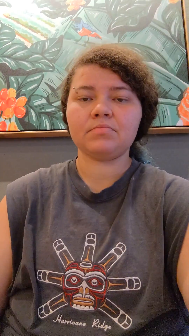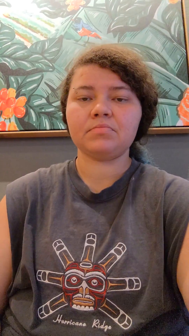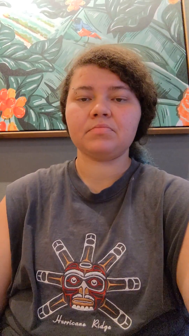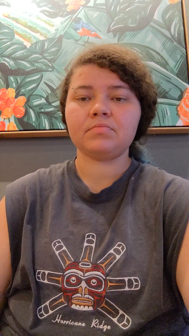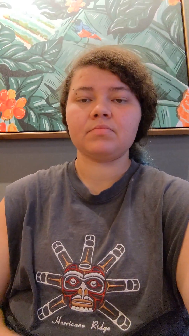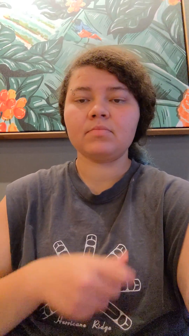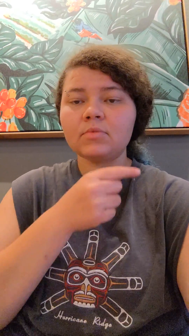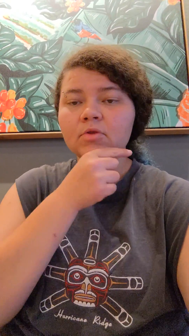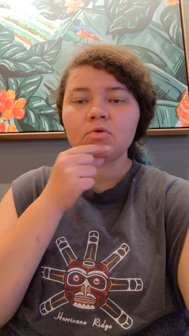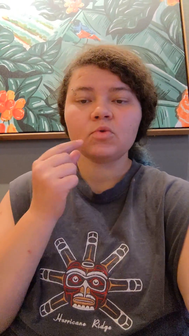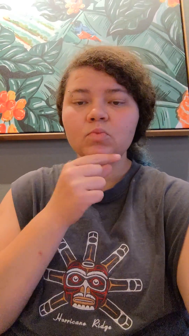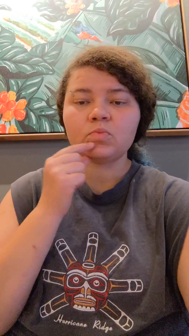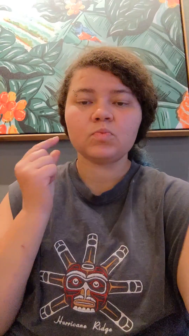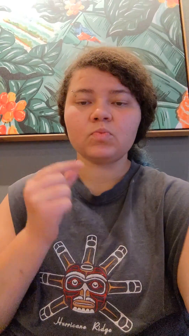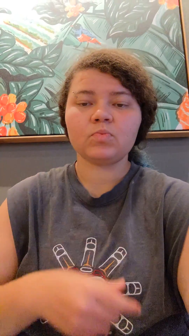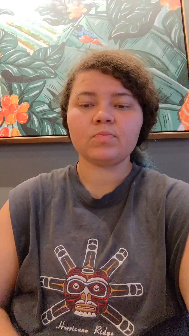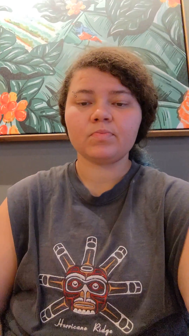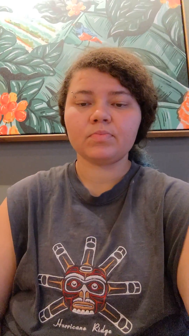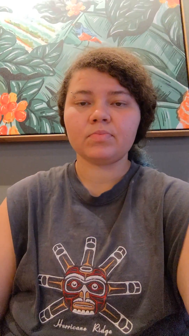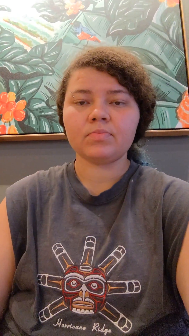glue